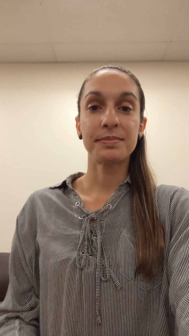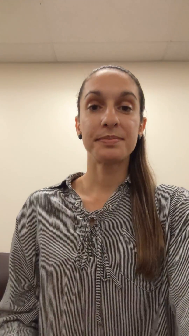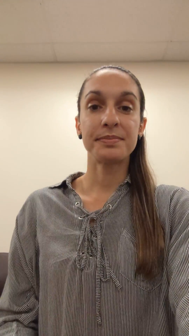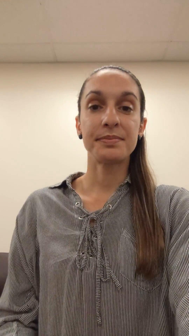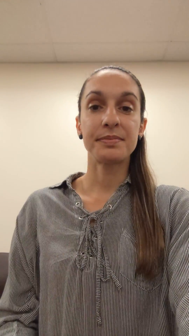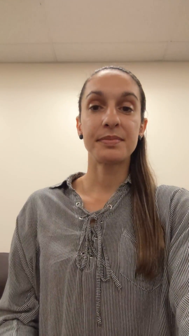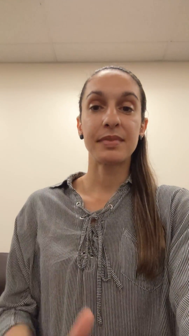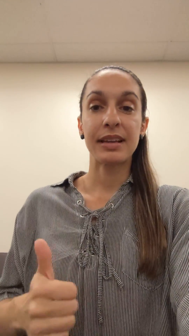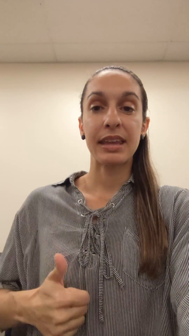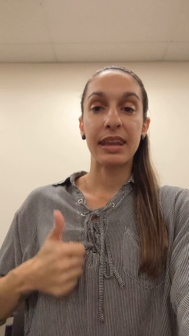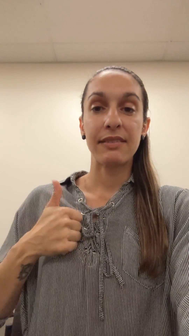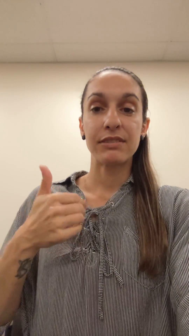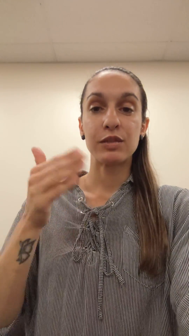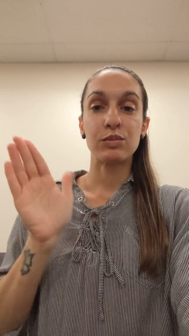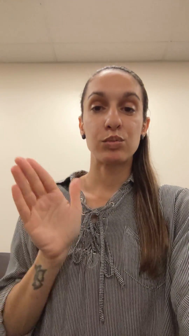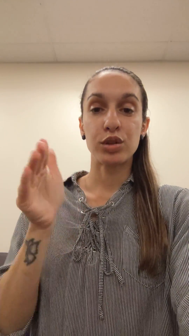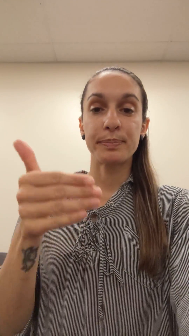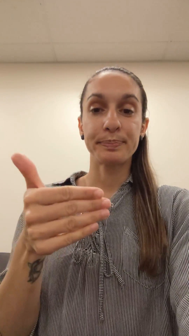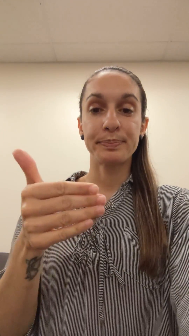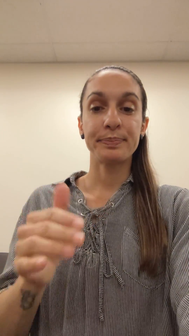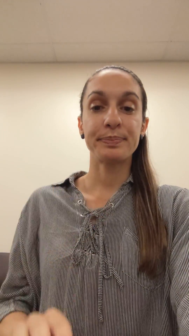living room